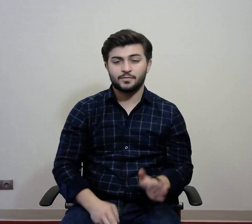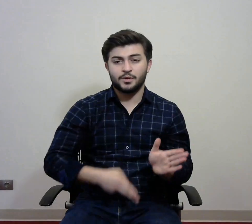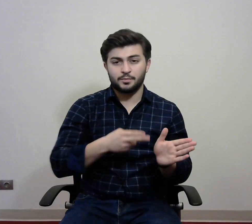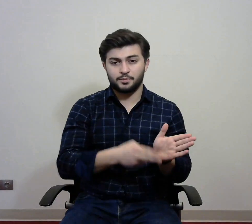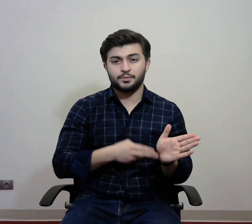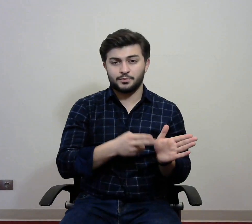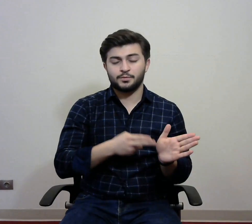qatar